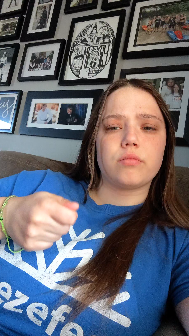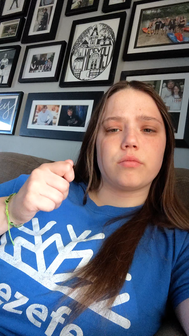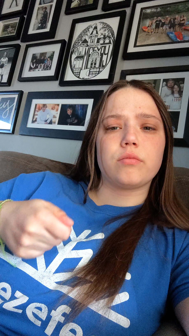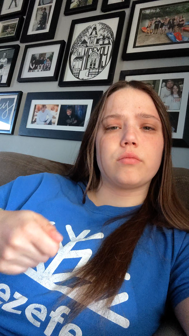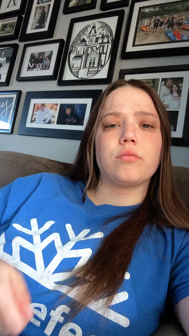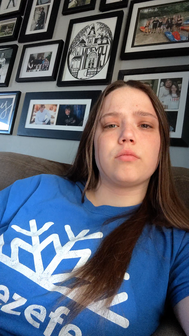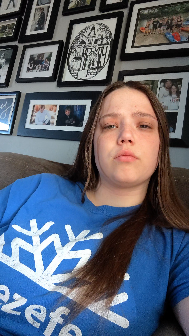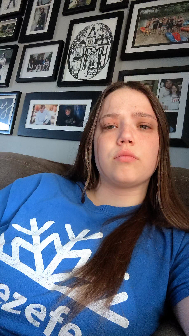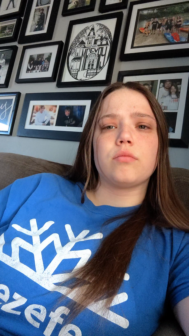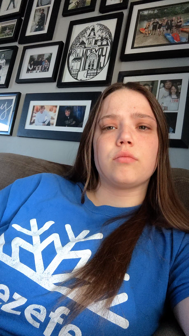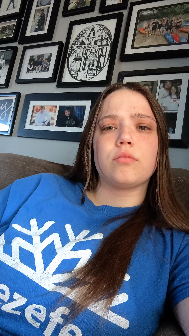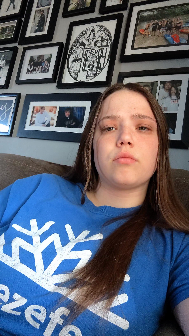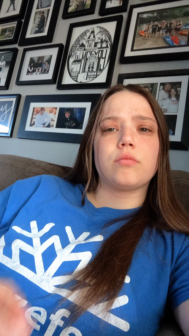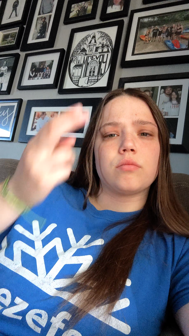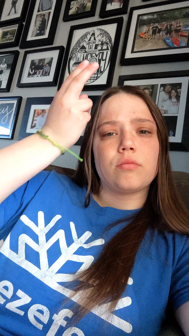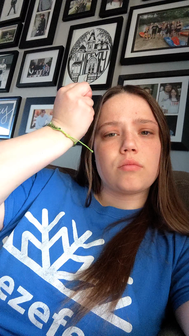bunny